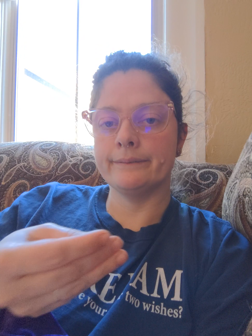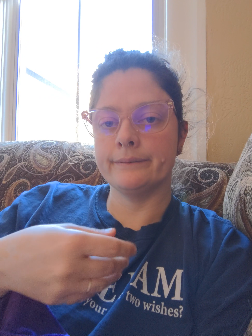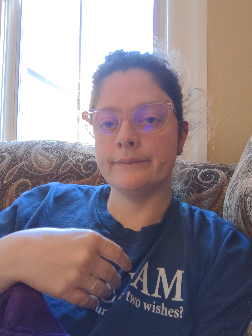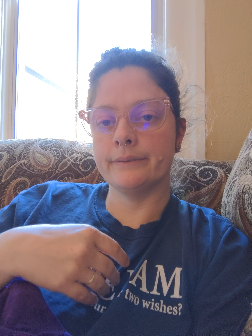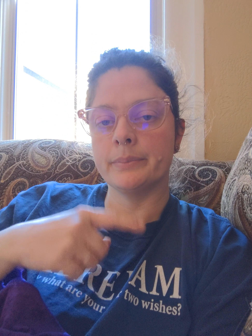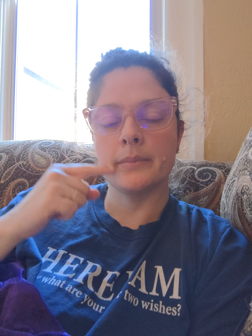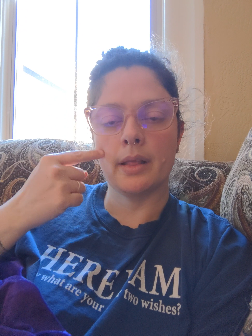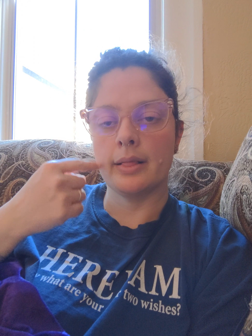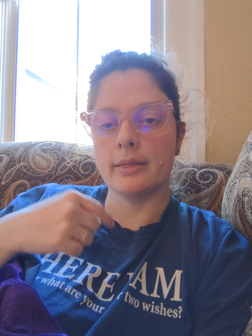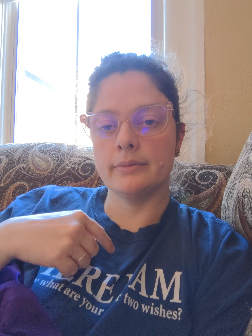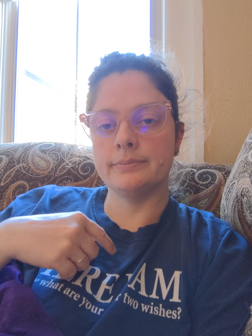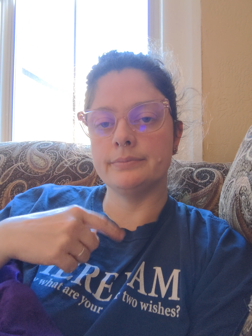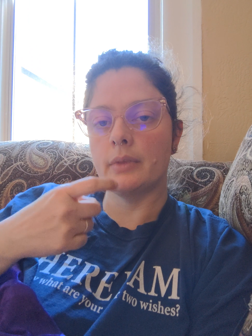smile